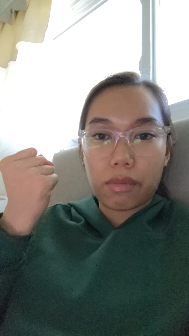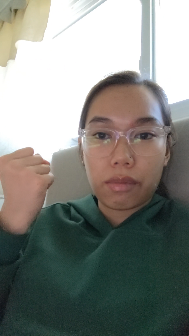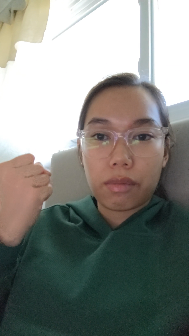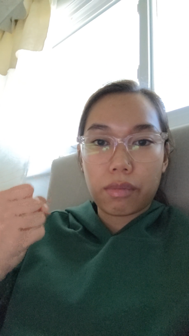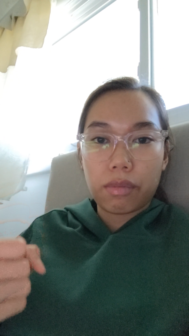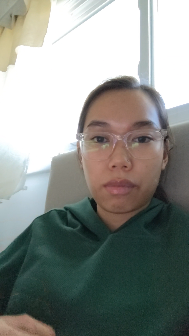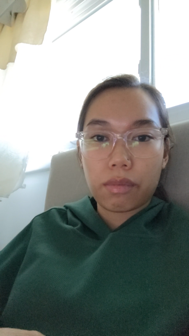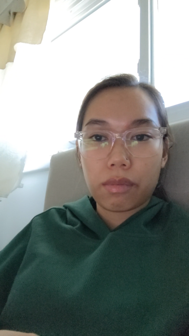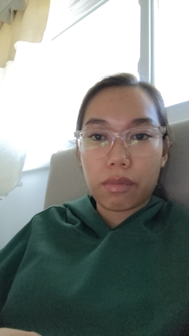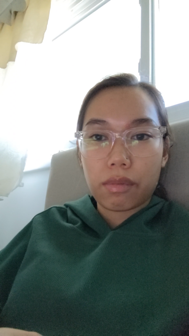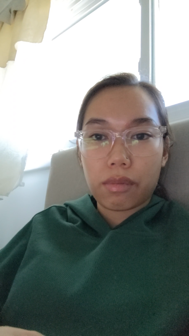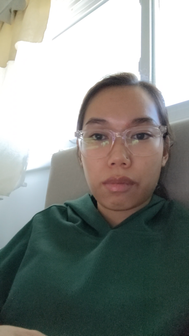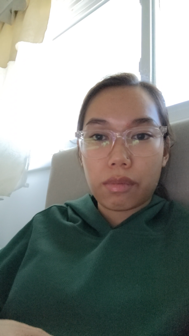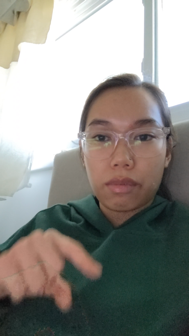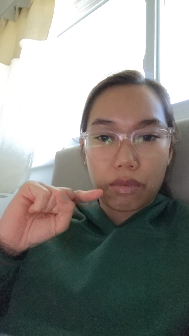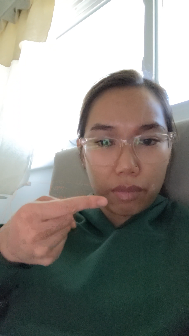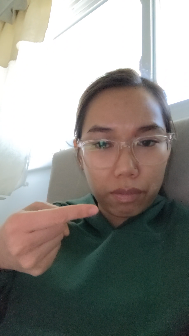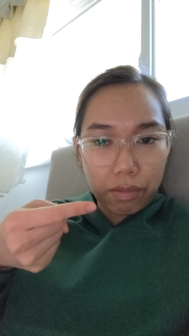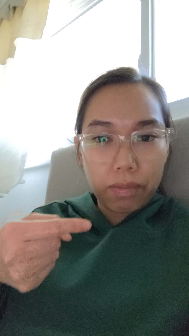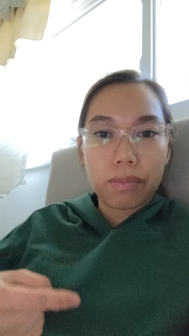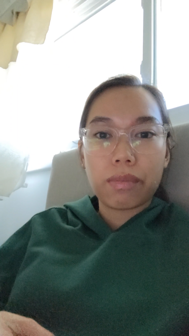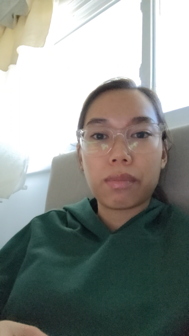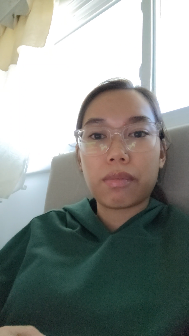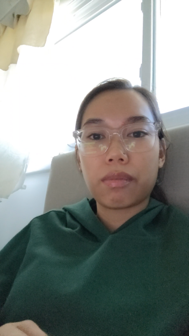hurt